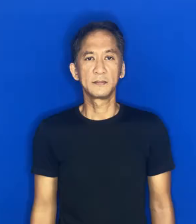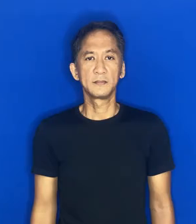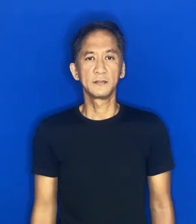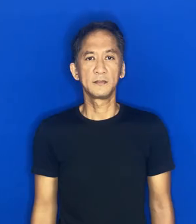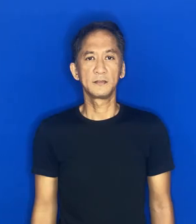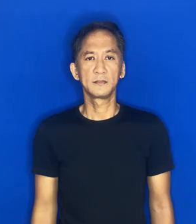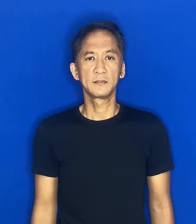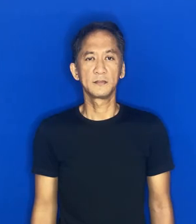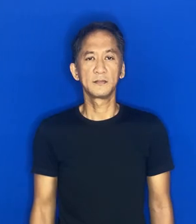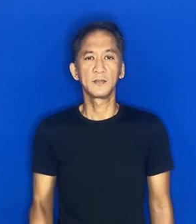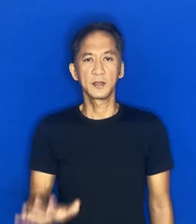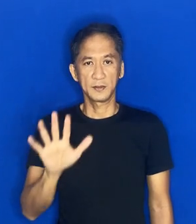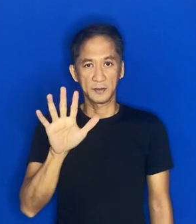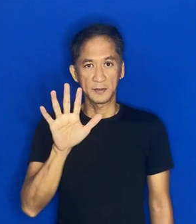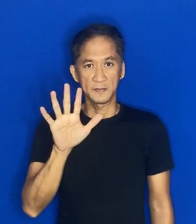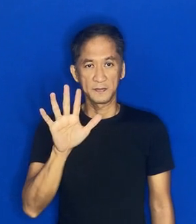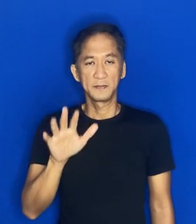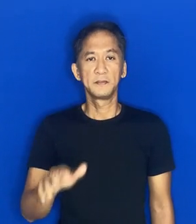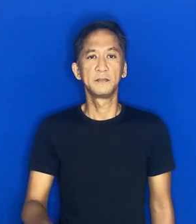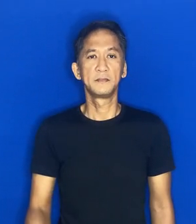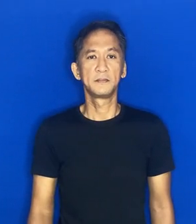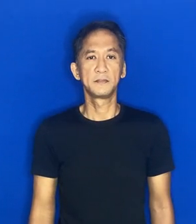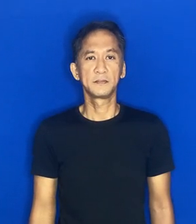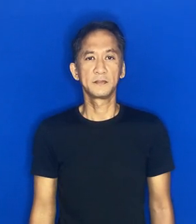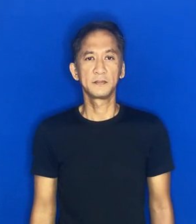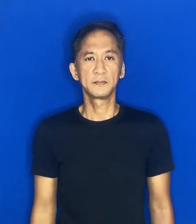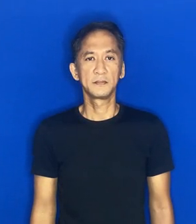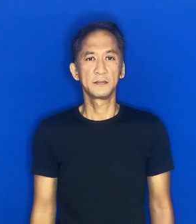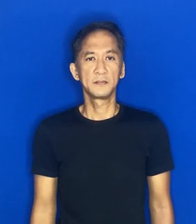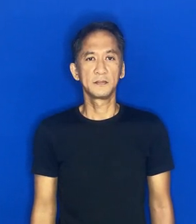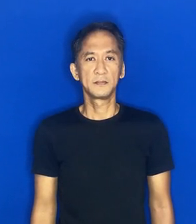five